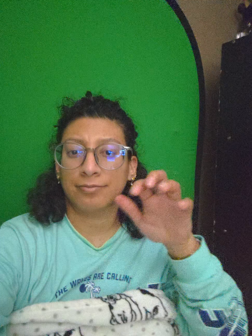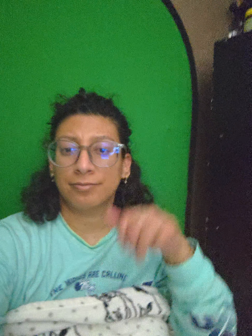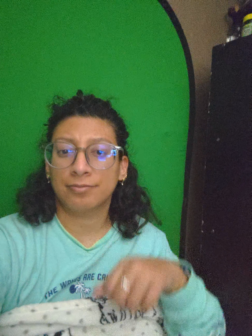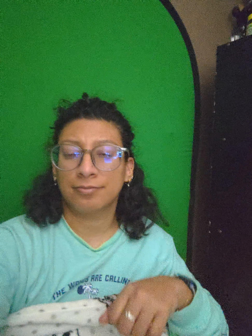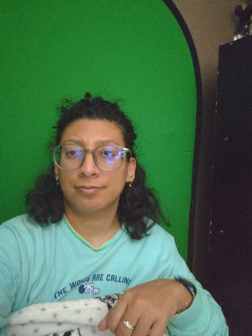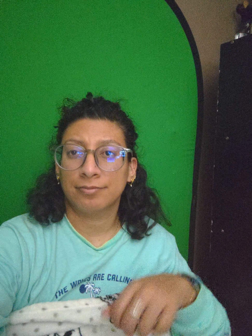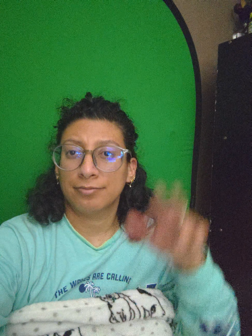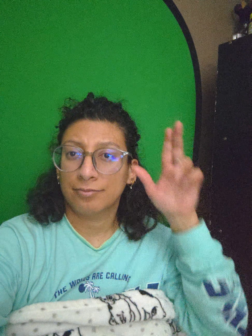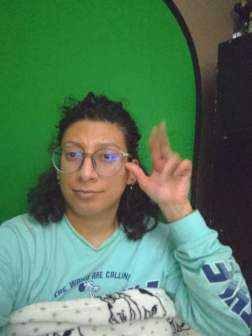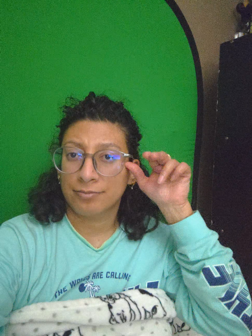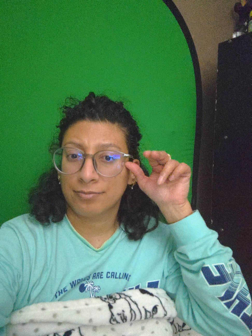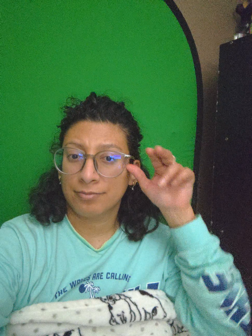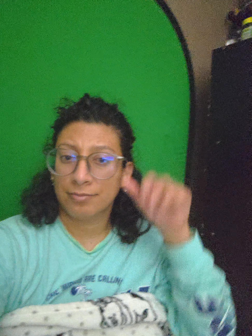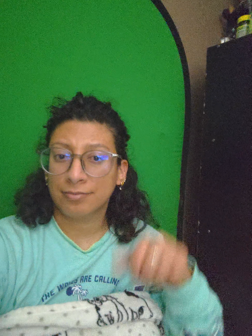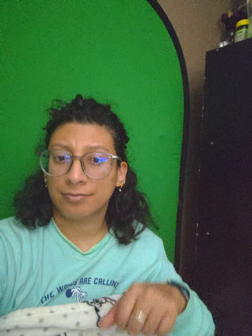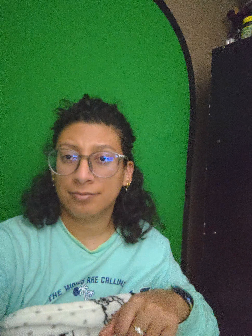horse